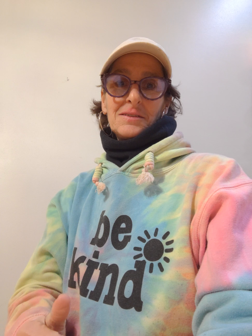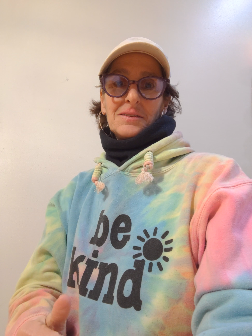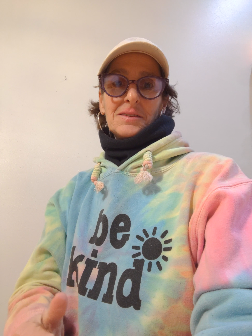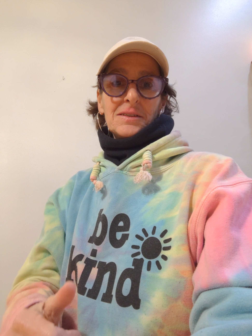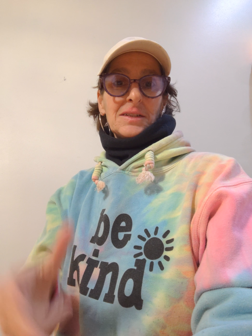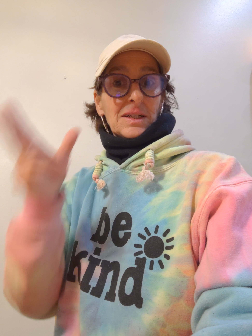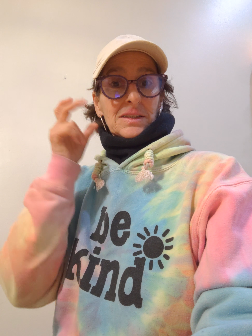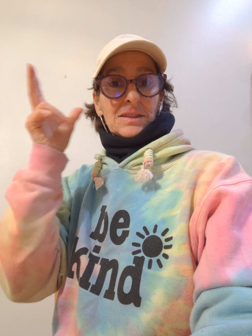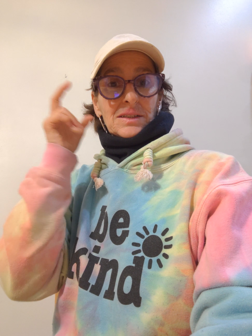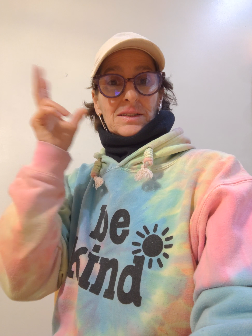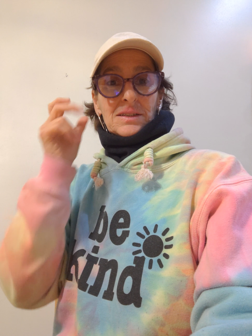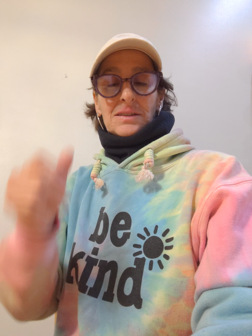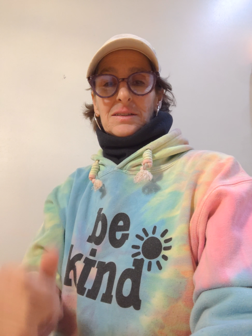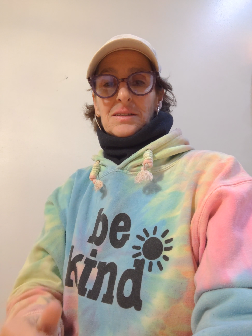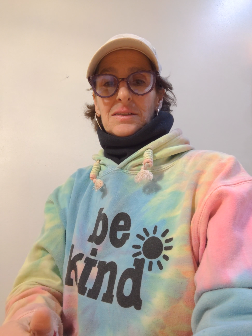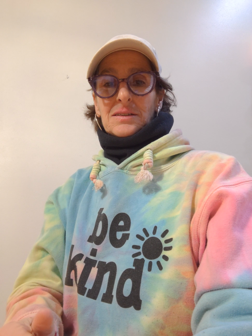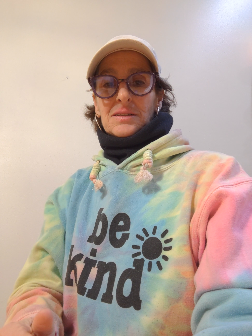listen